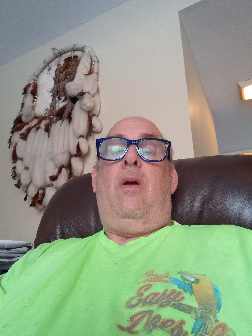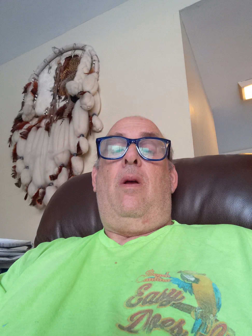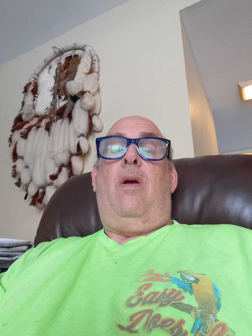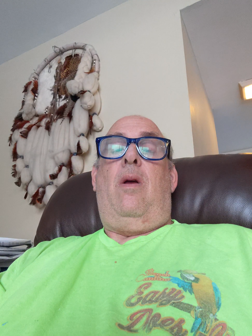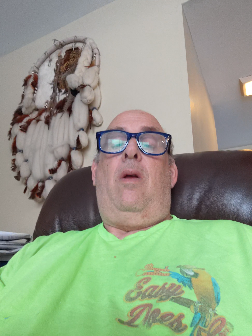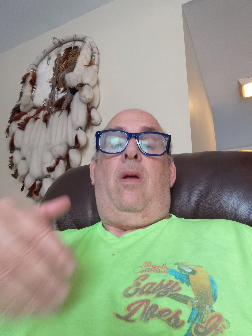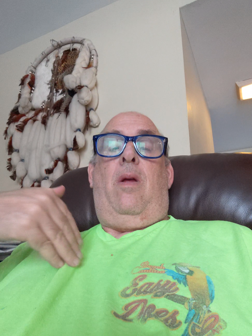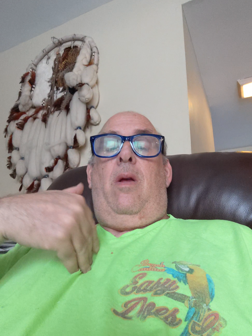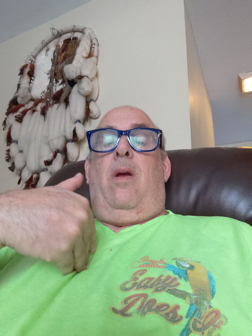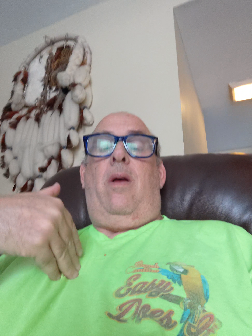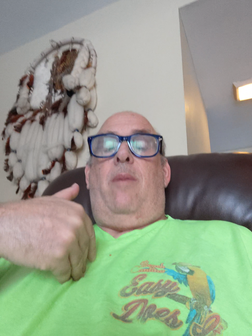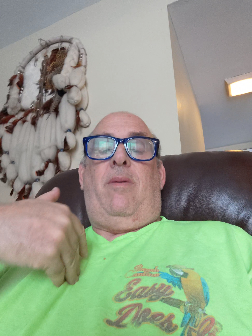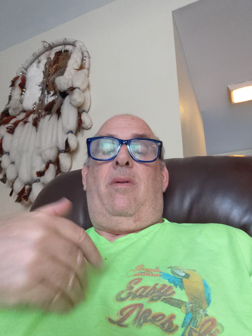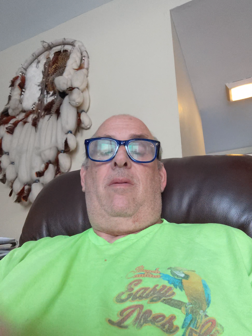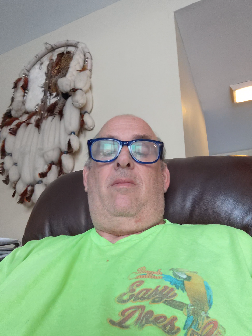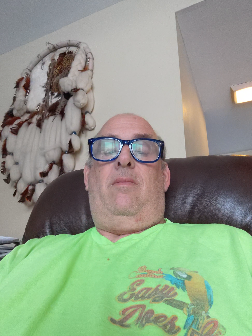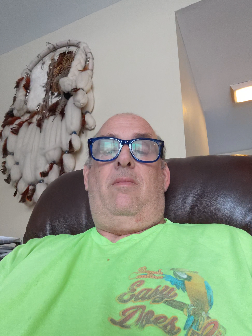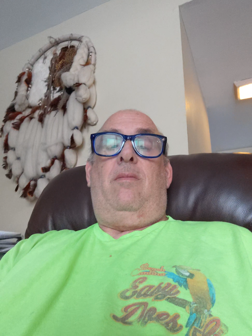animal